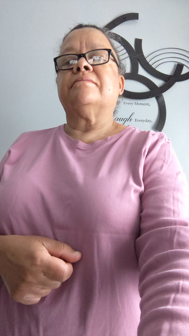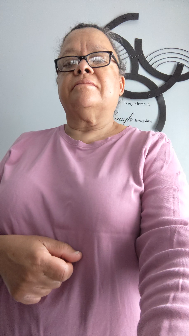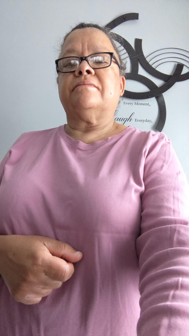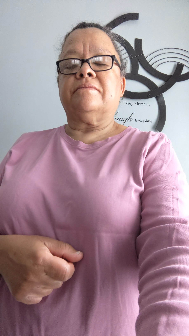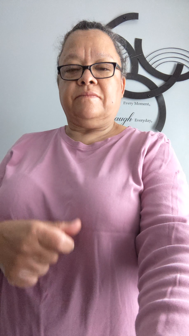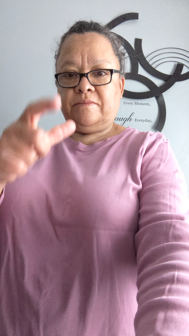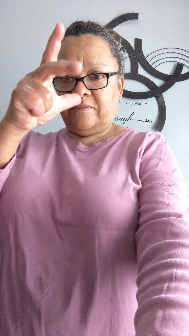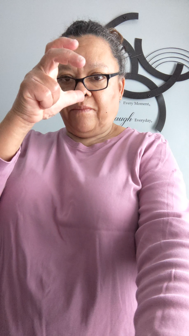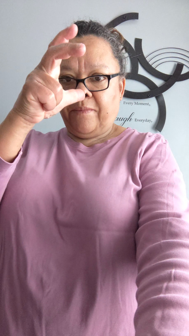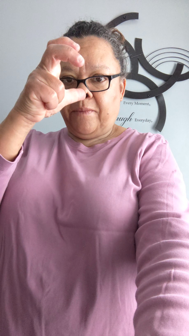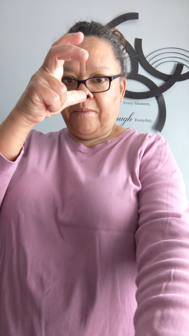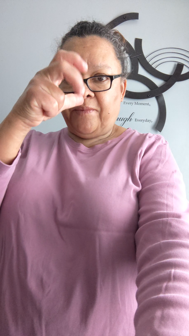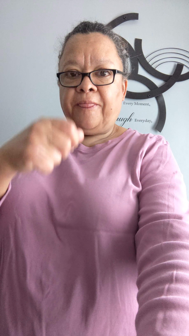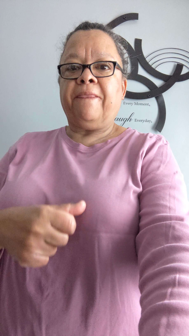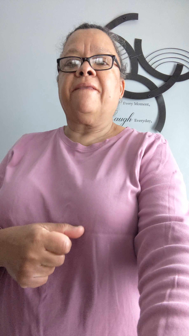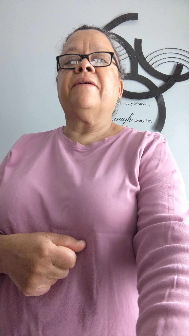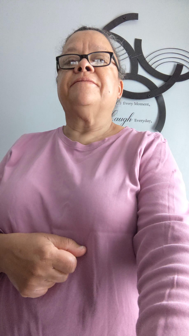ant